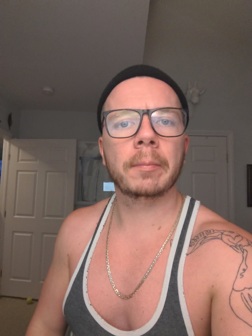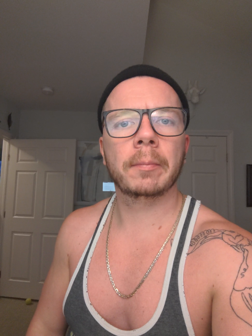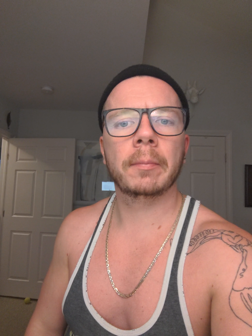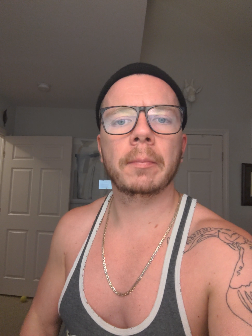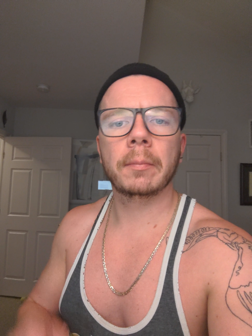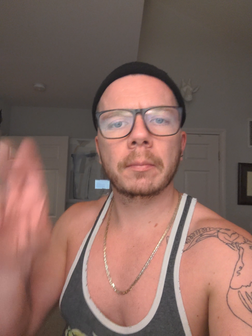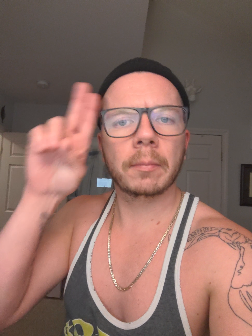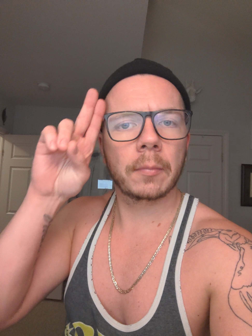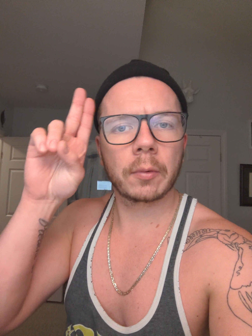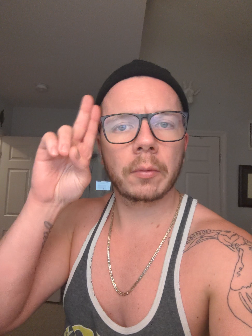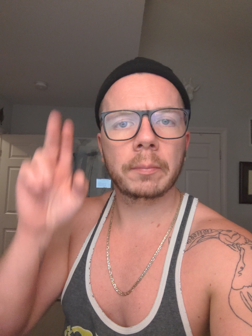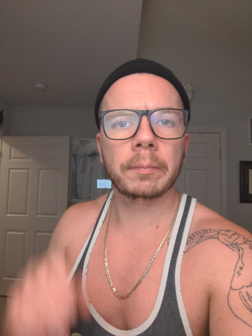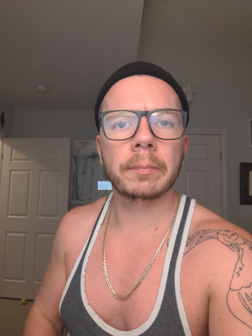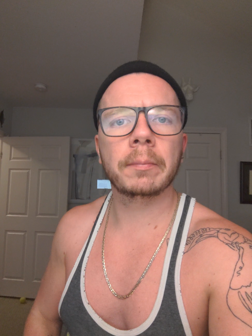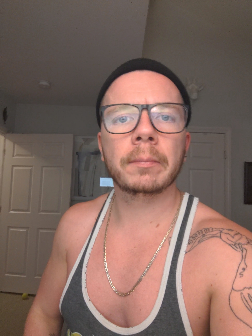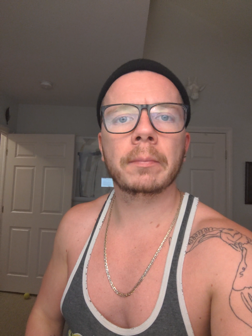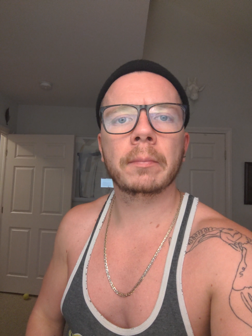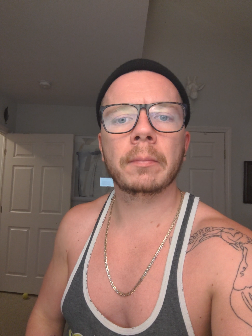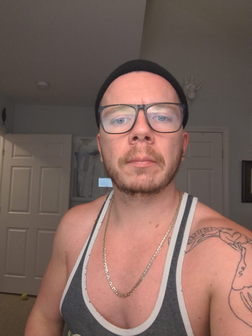uncle